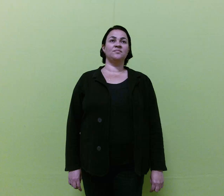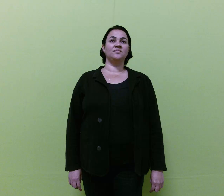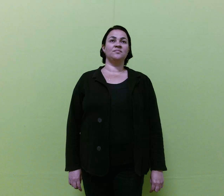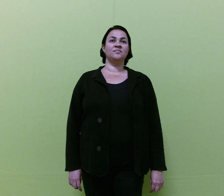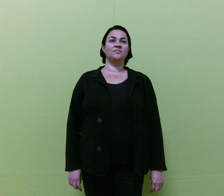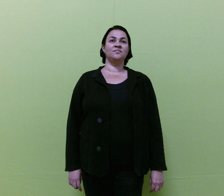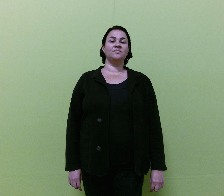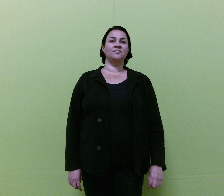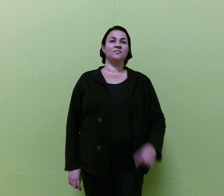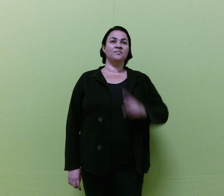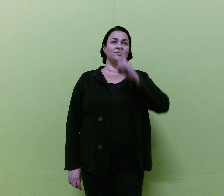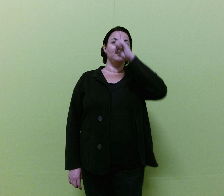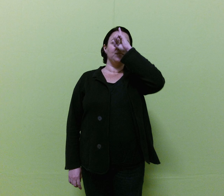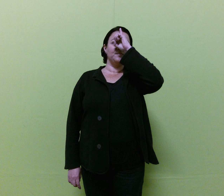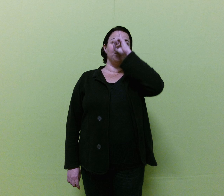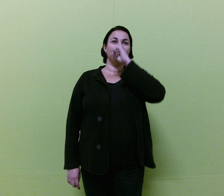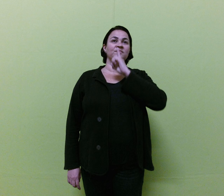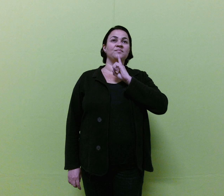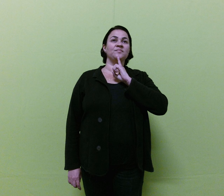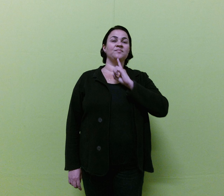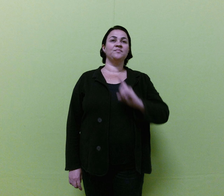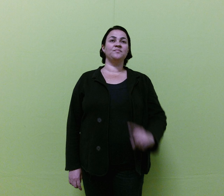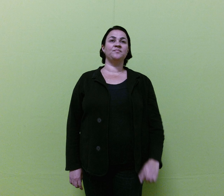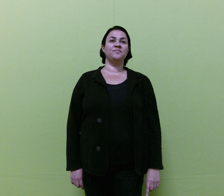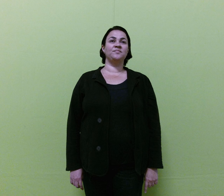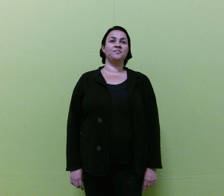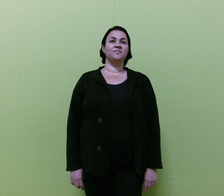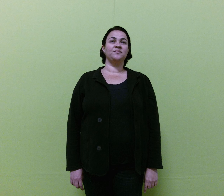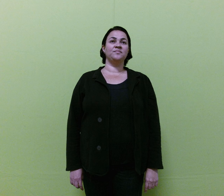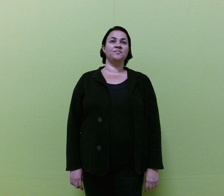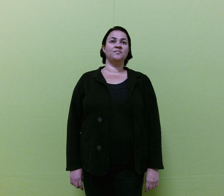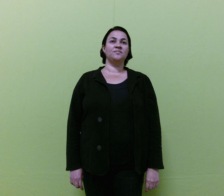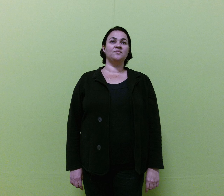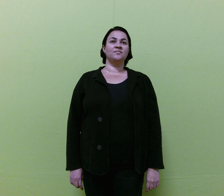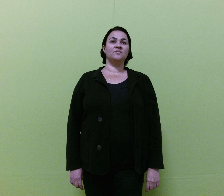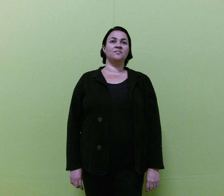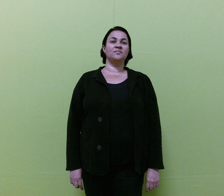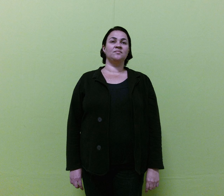amarelo